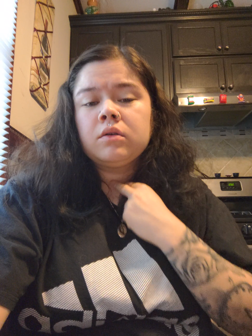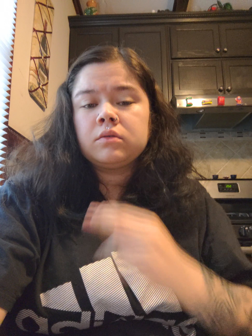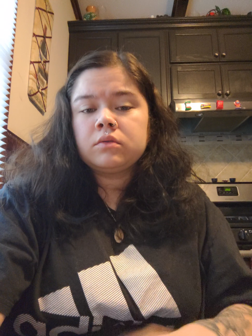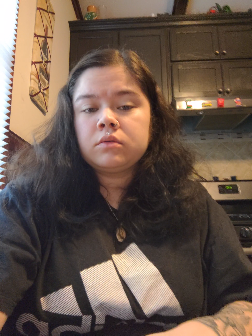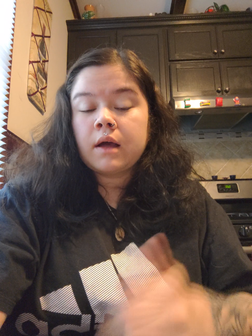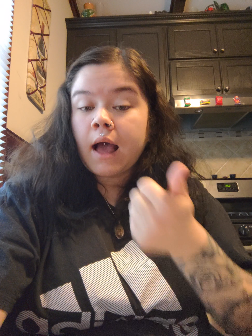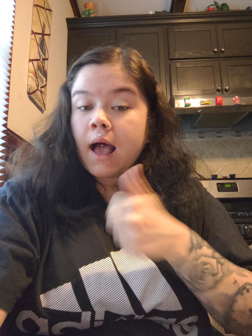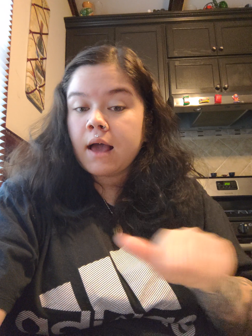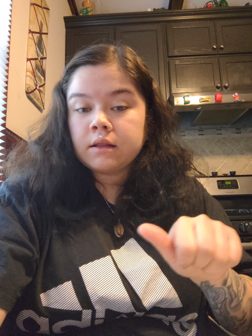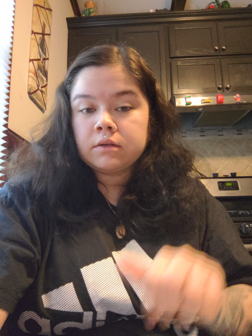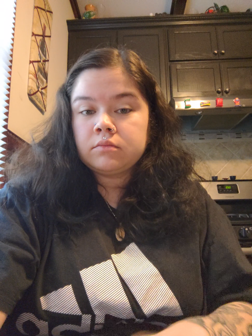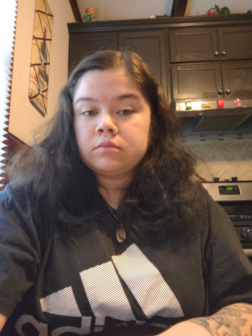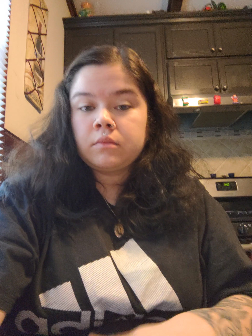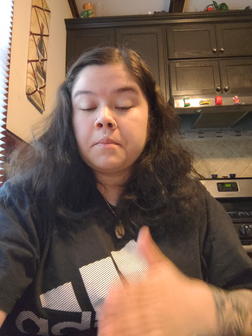any